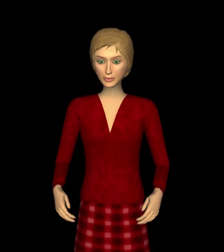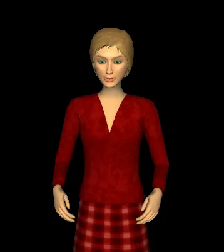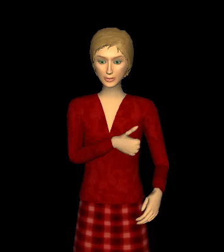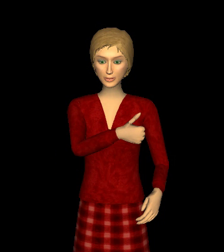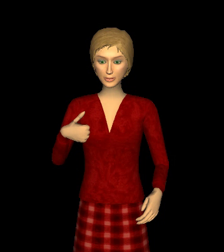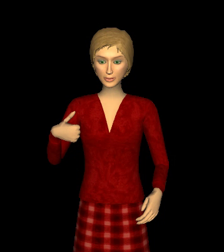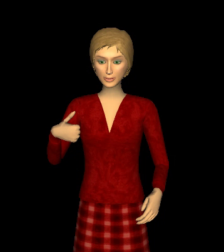وحيد